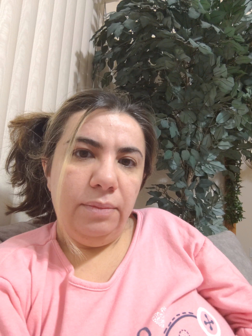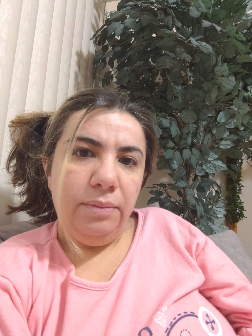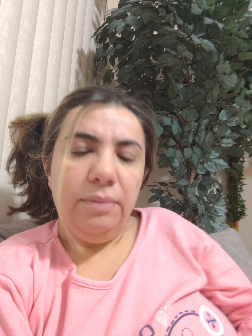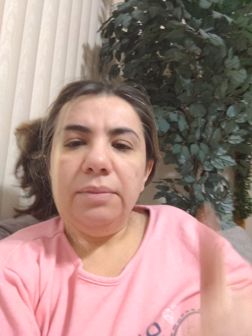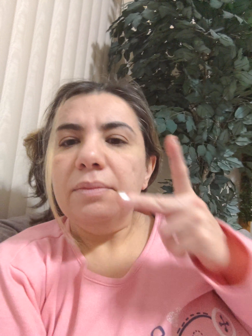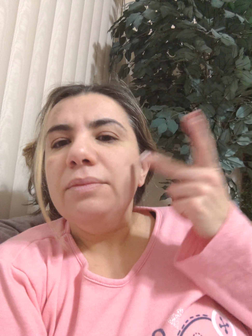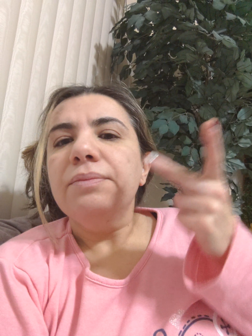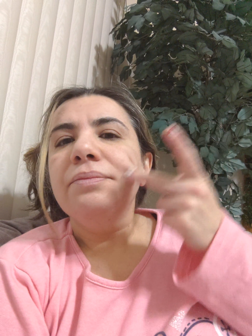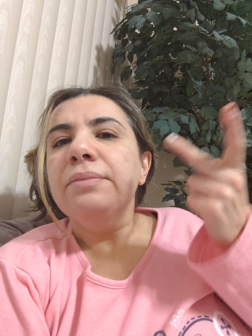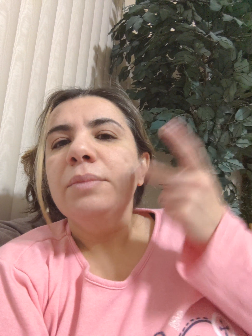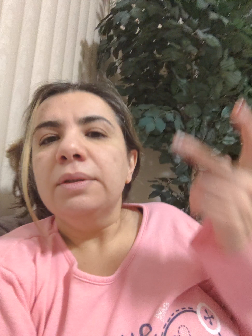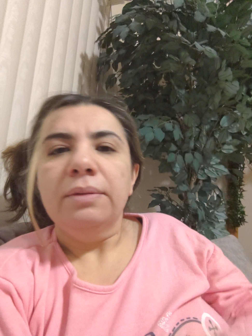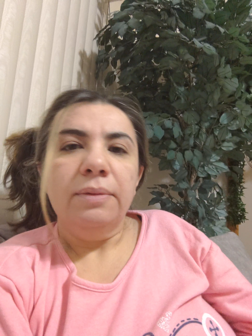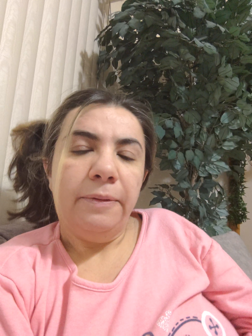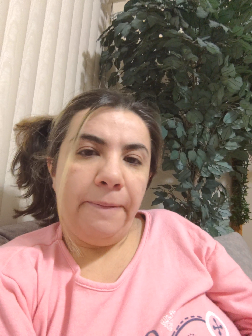kitty